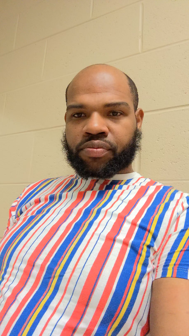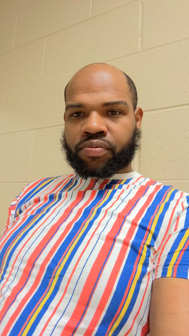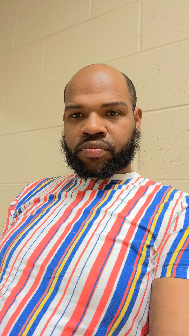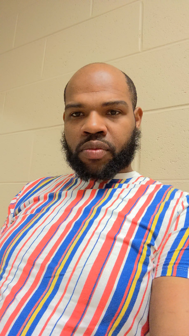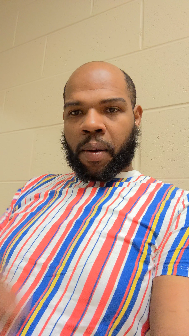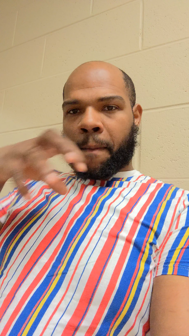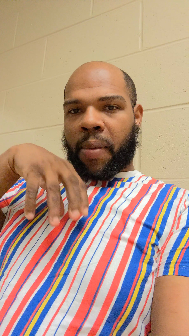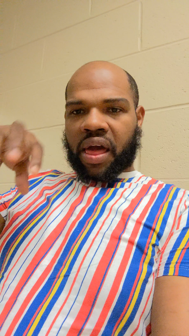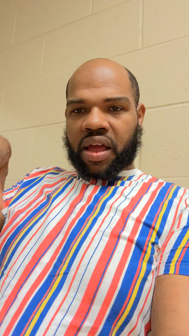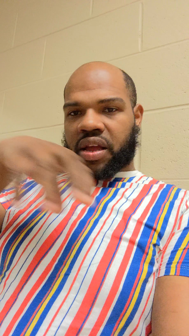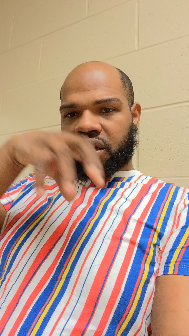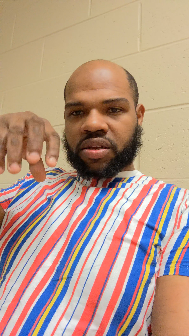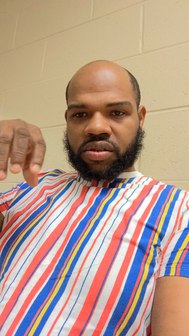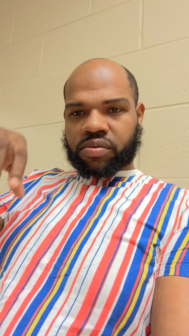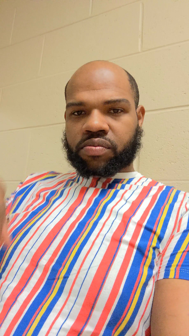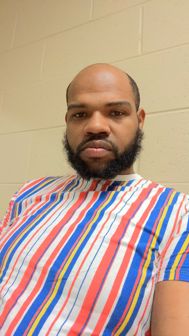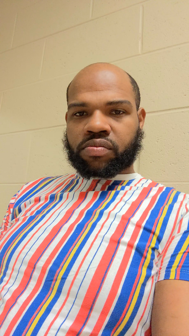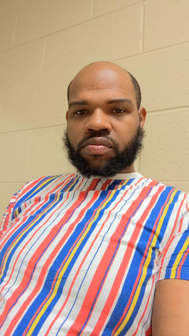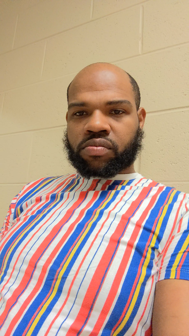block